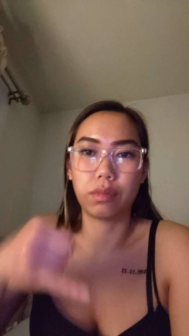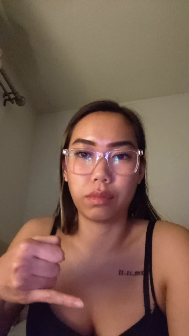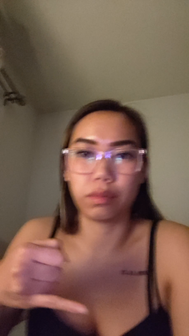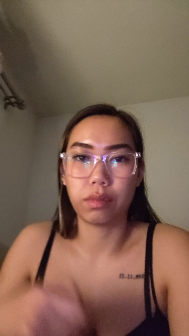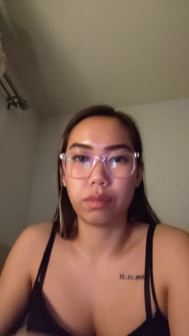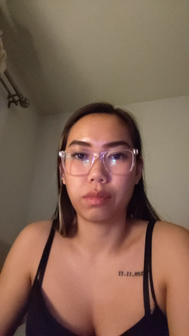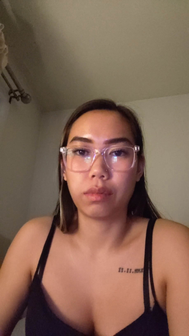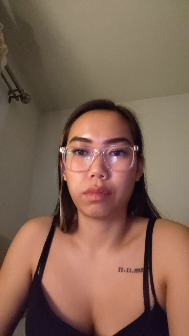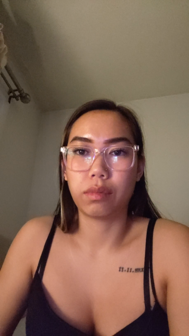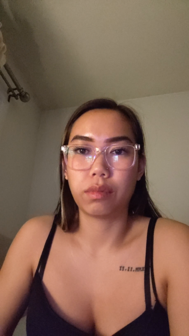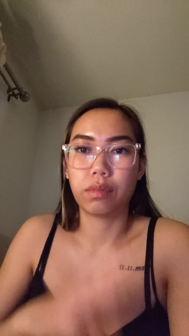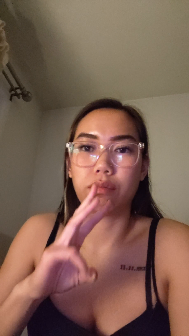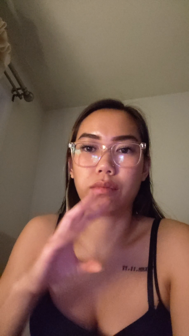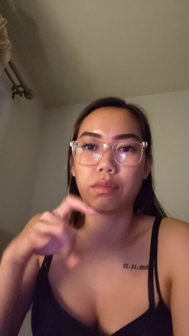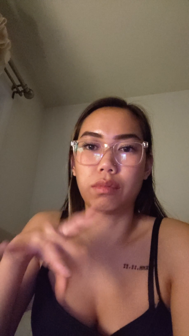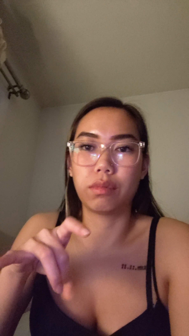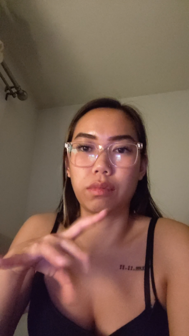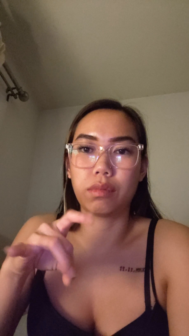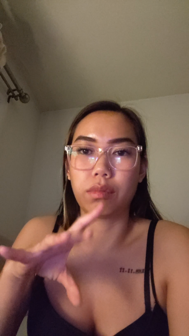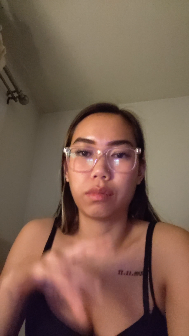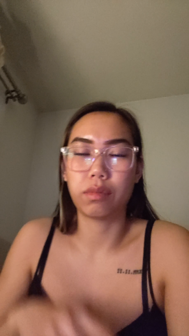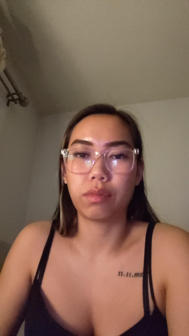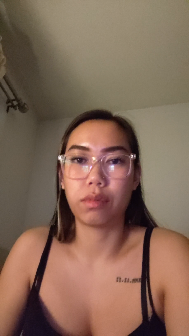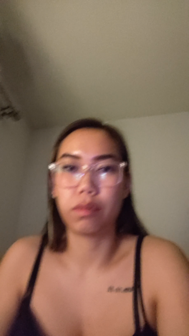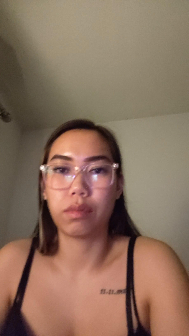melon